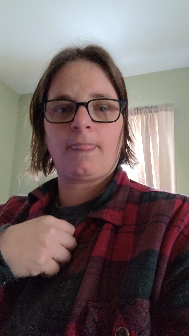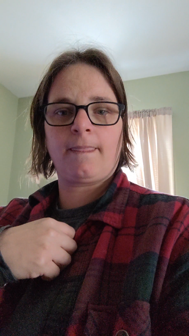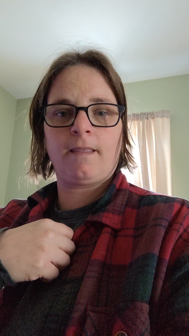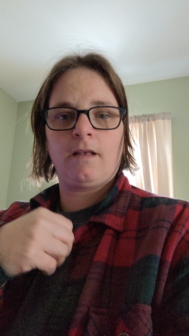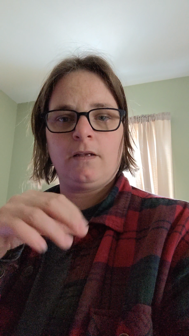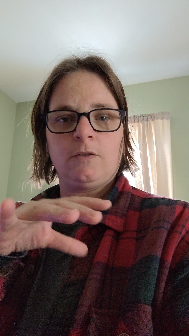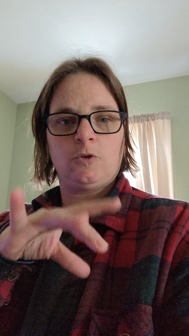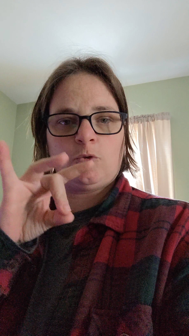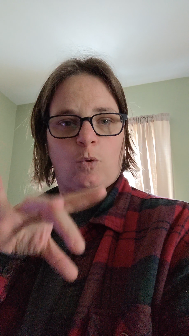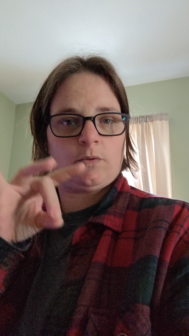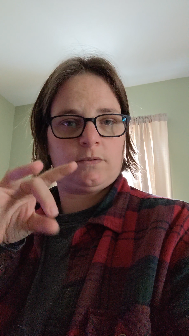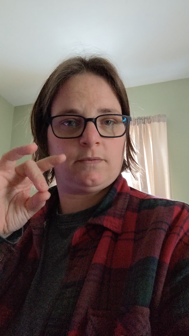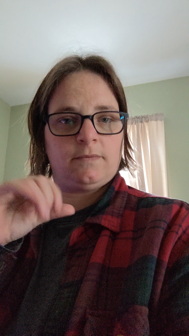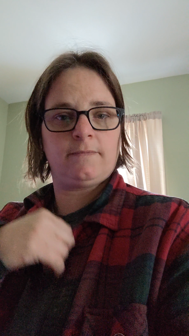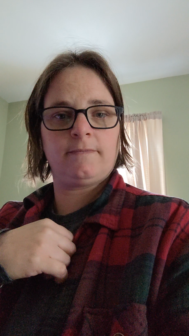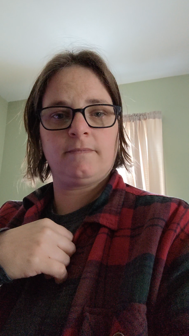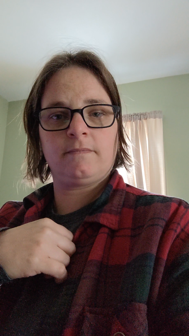choose